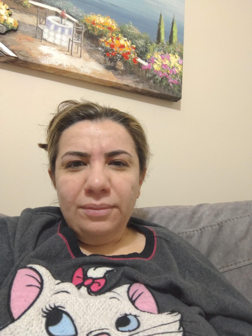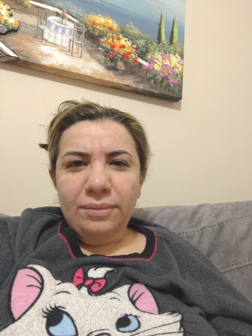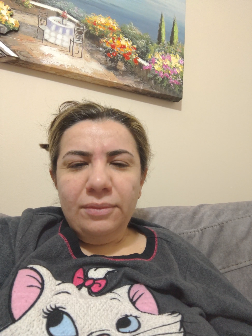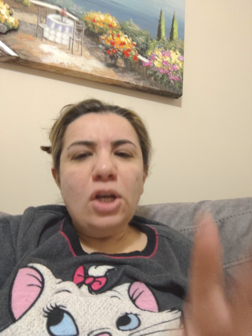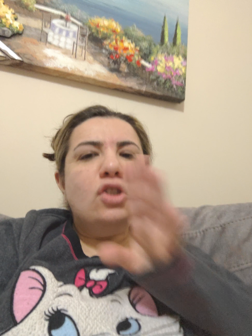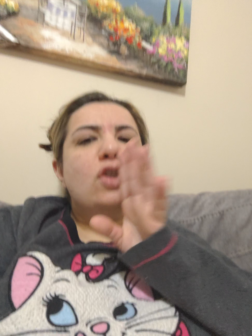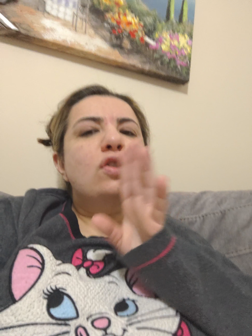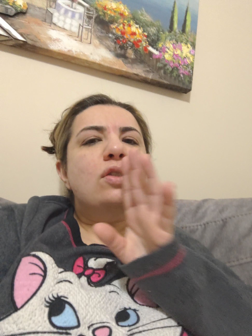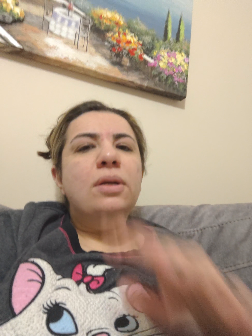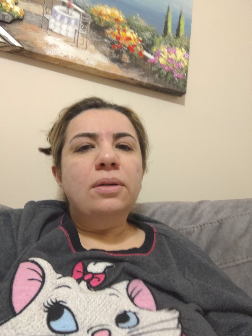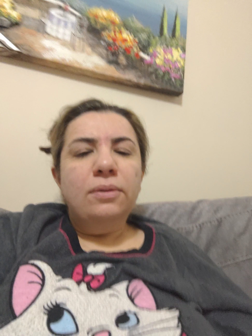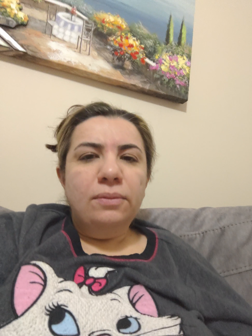talk